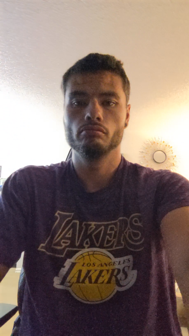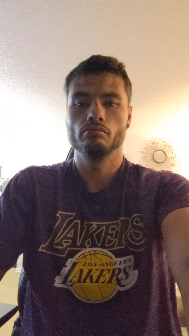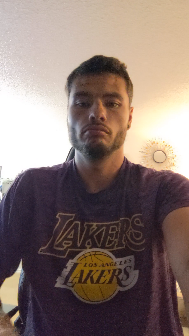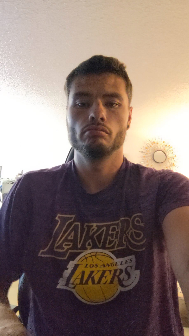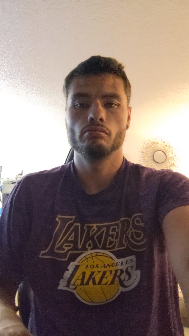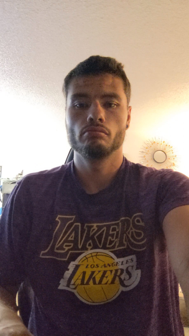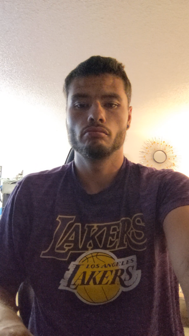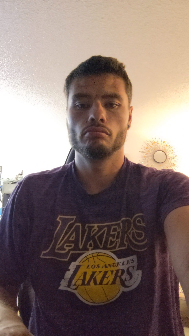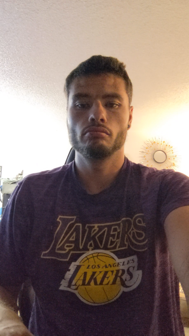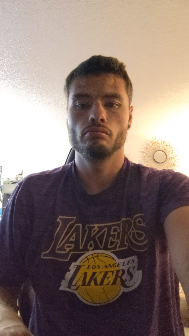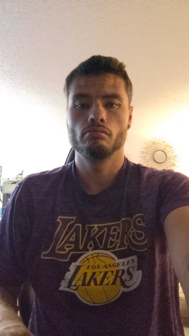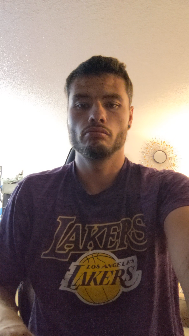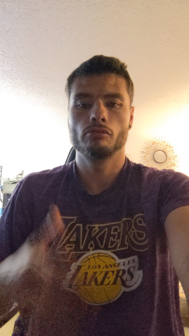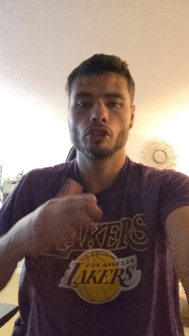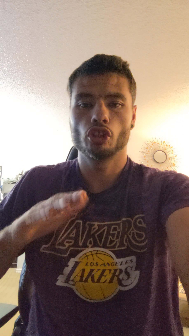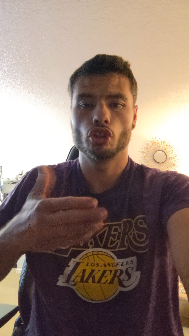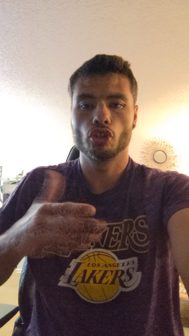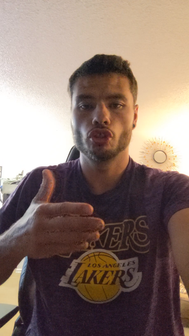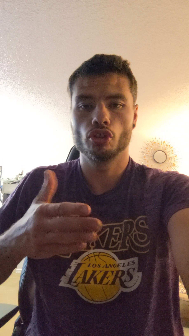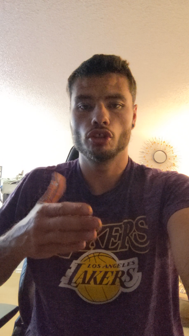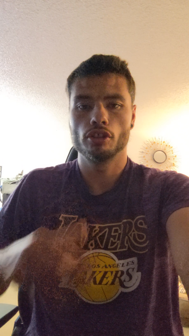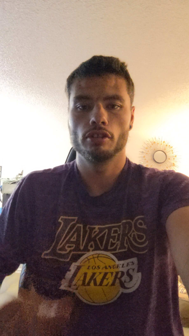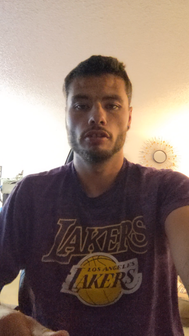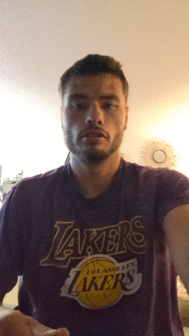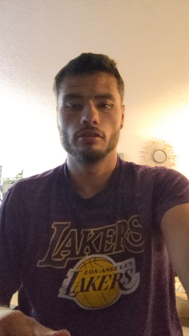cook